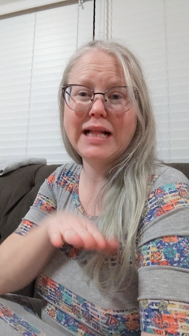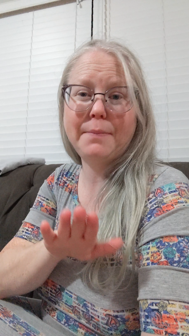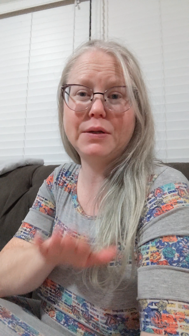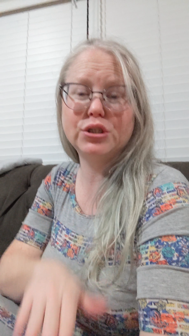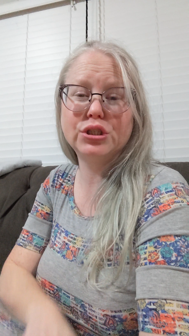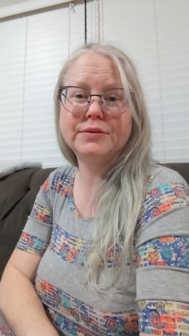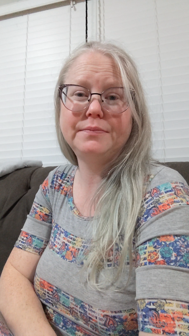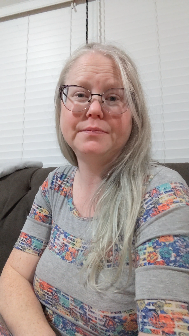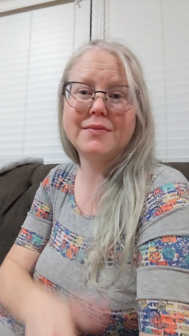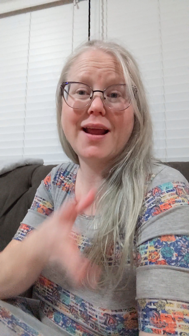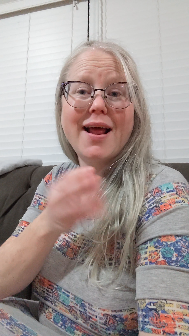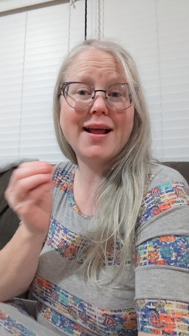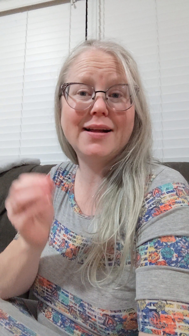and